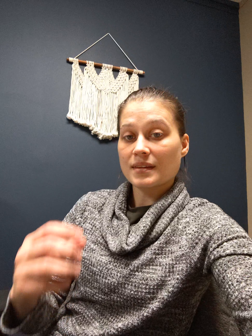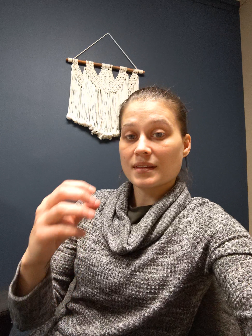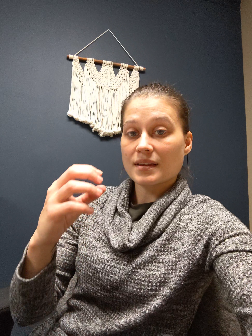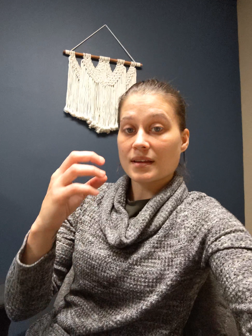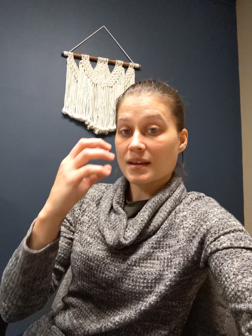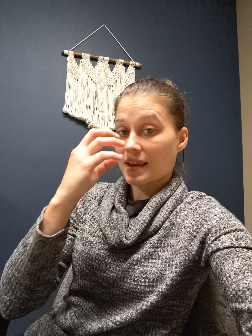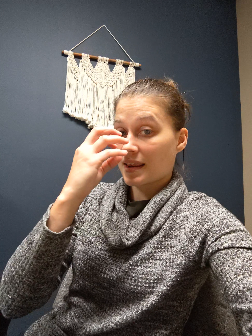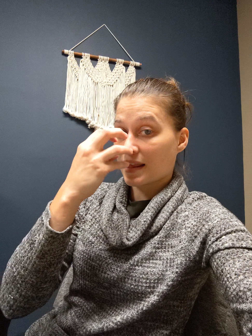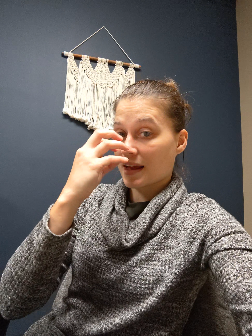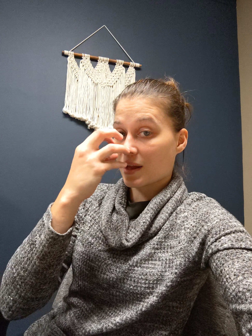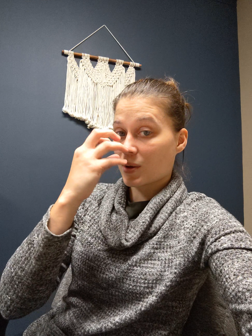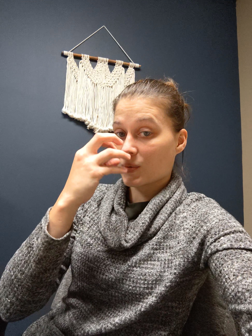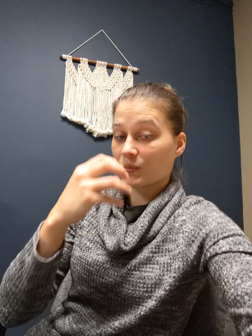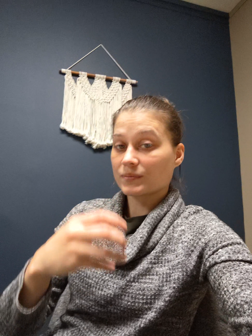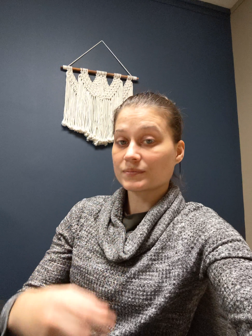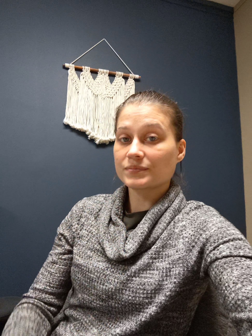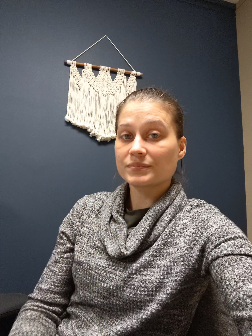clown